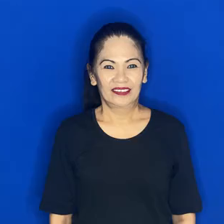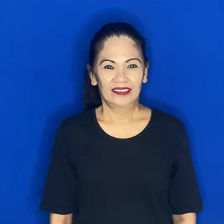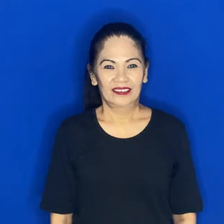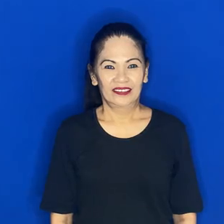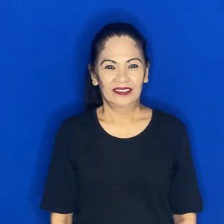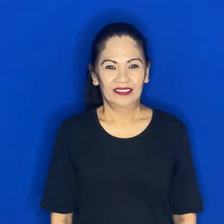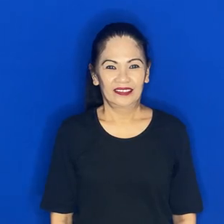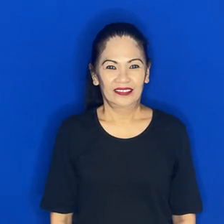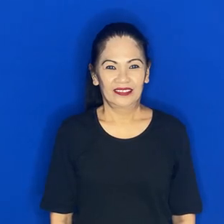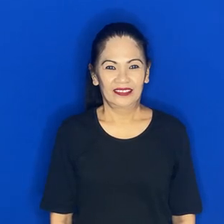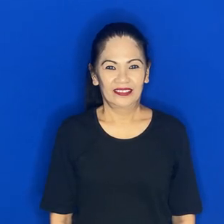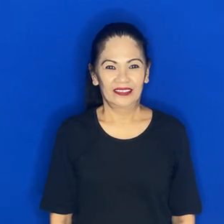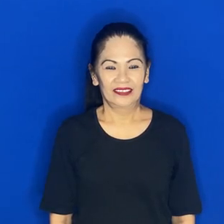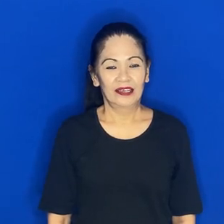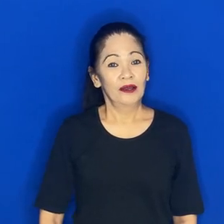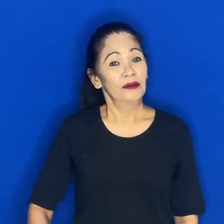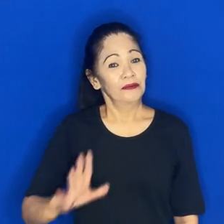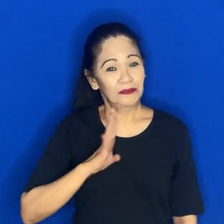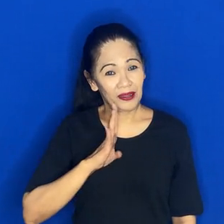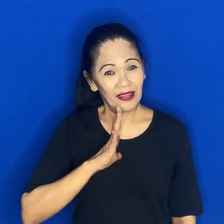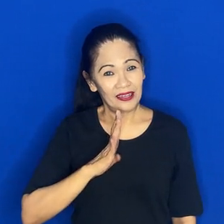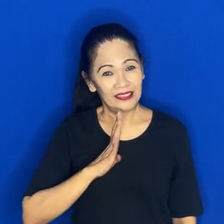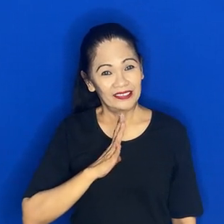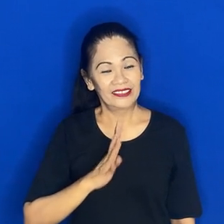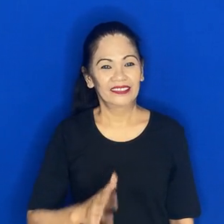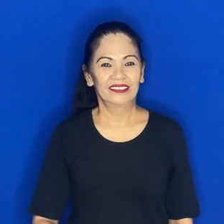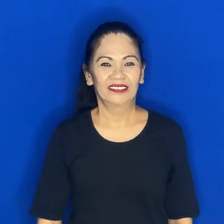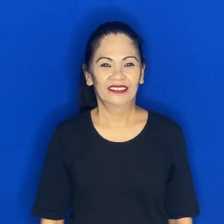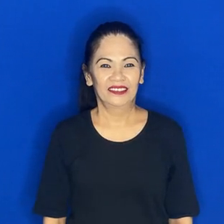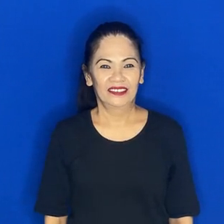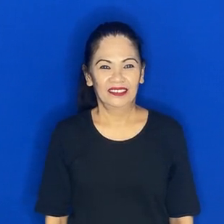im fine